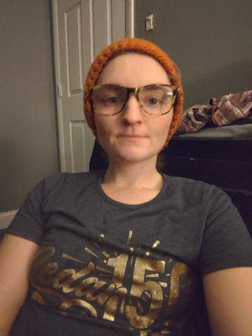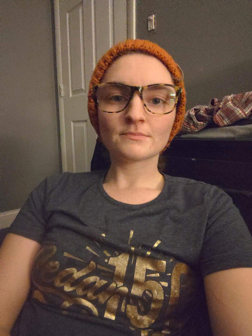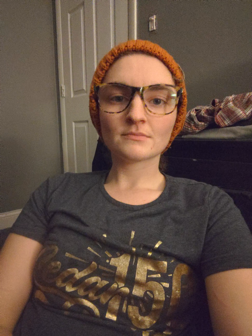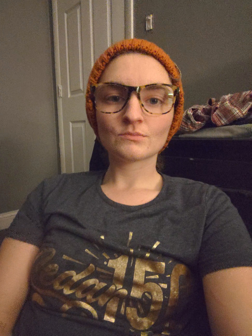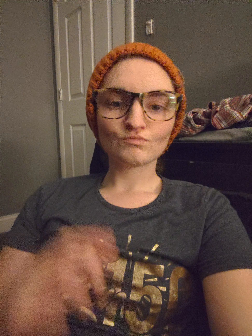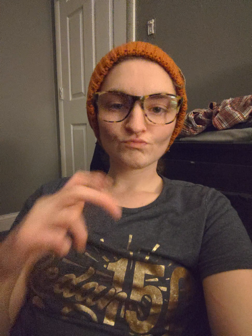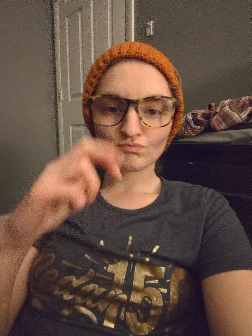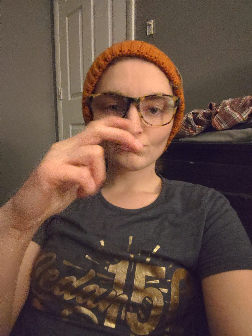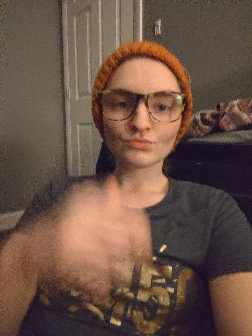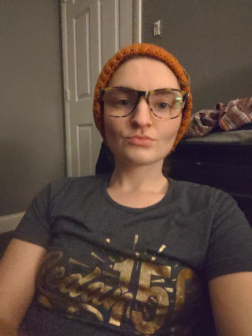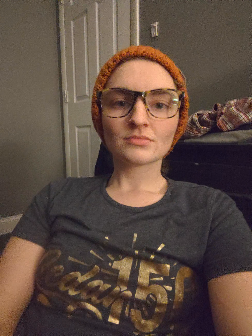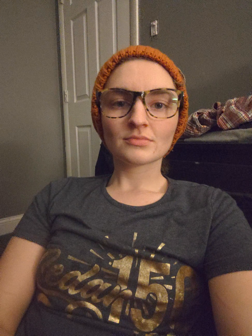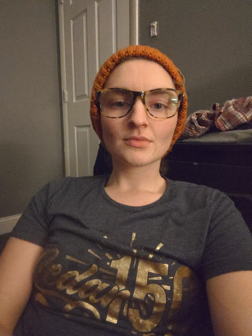stairs